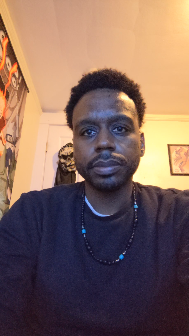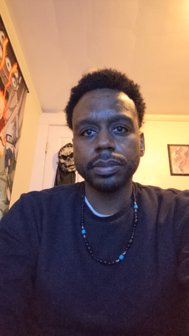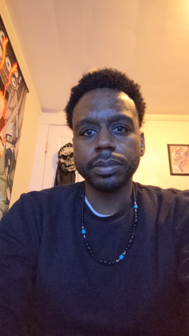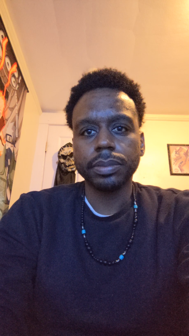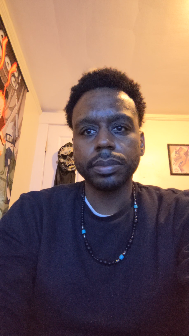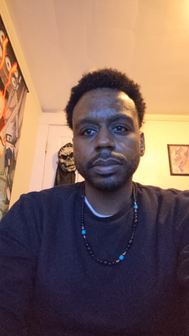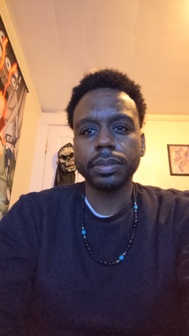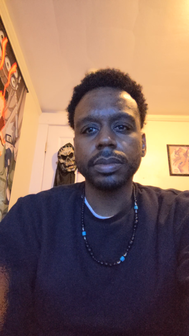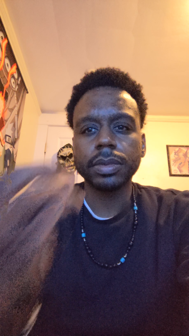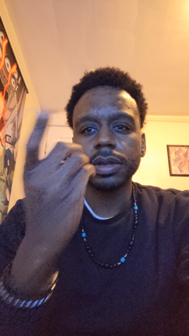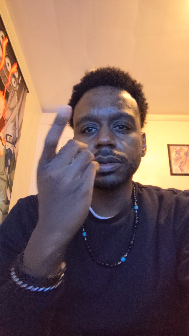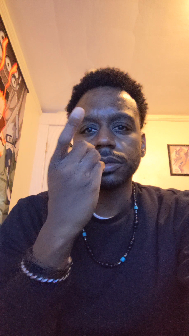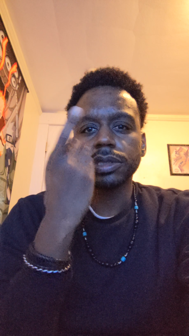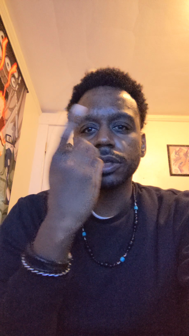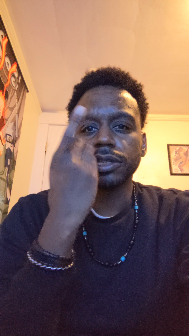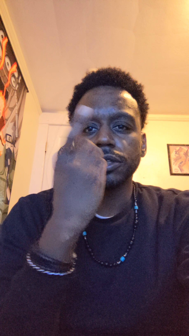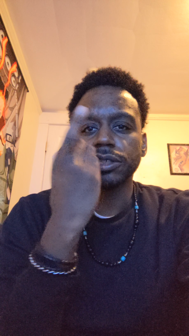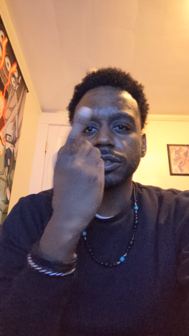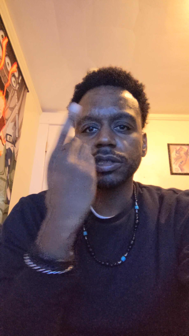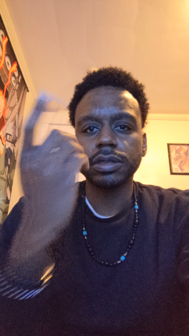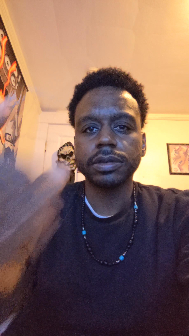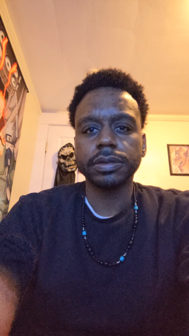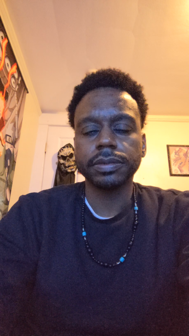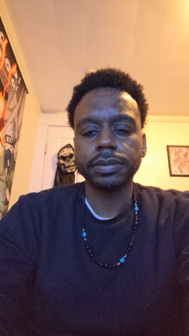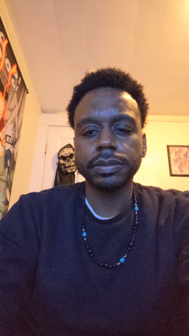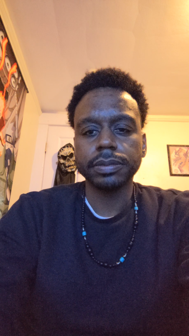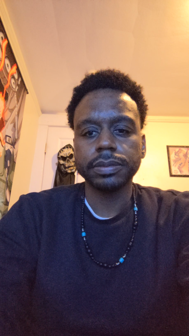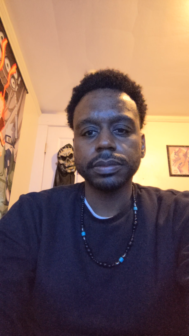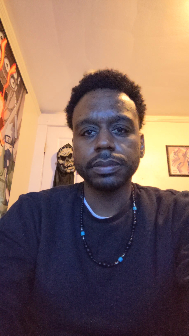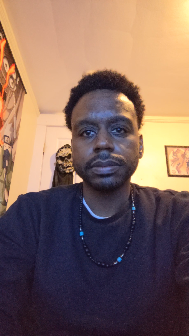dinner